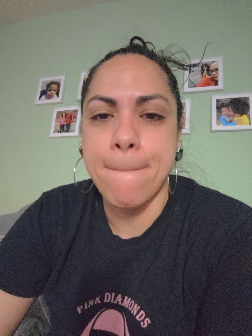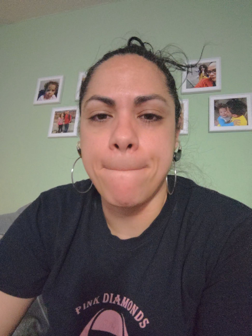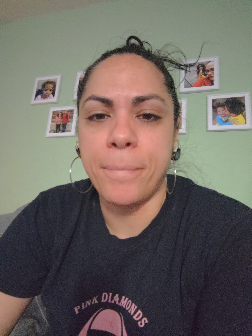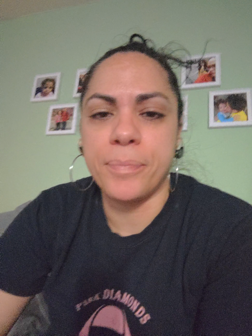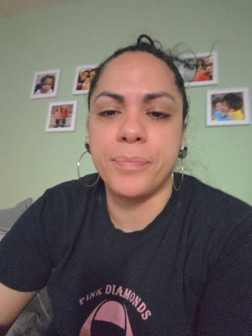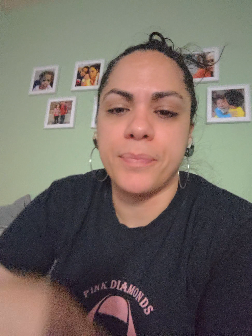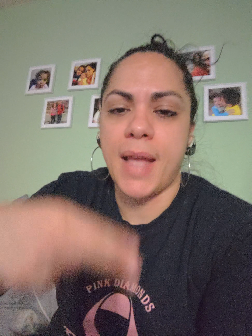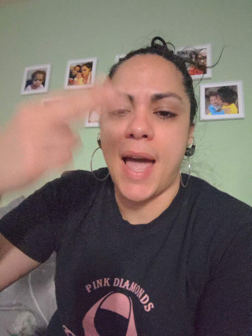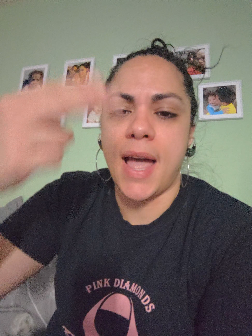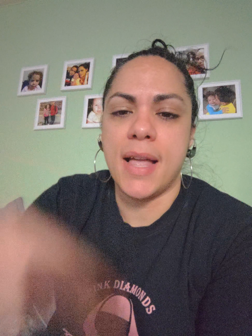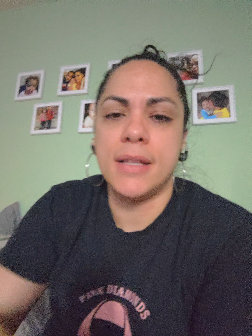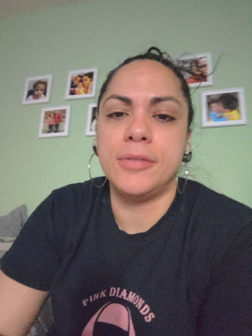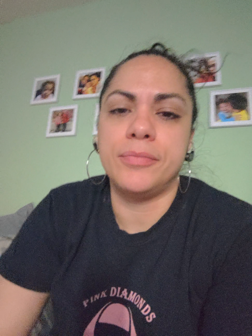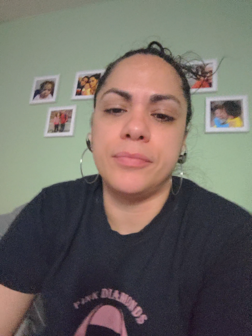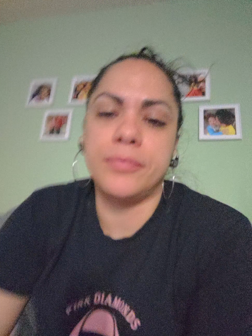high